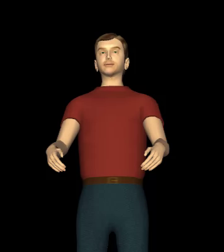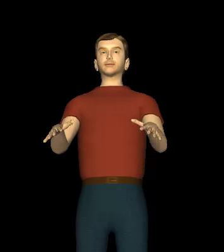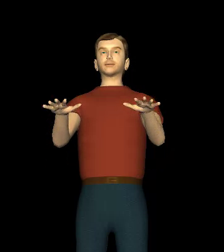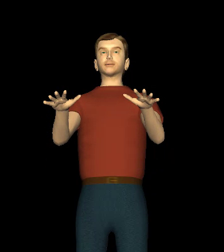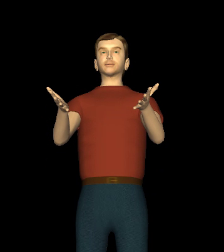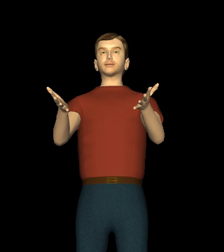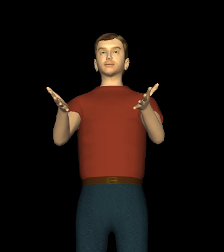كيف